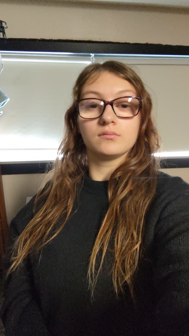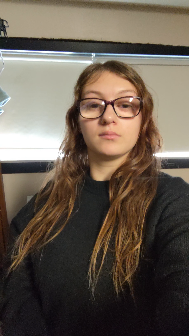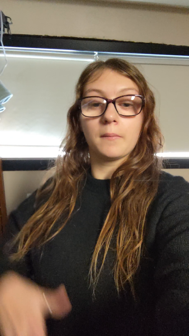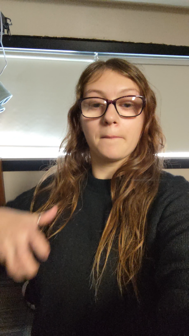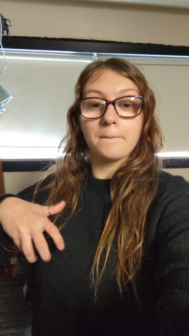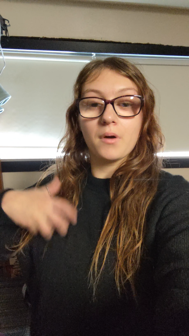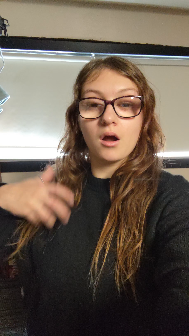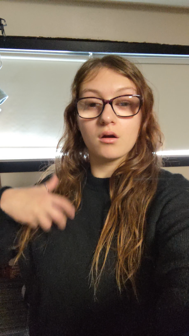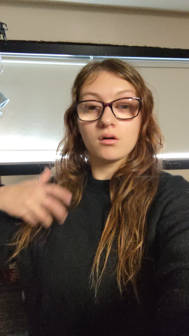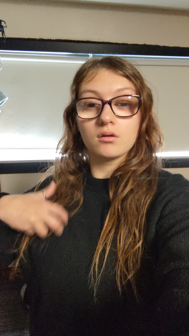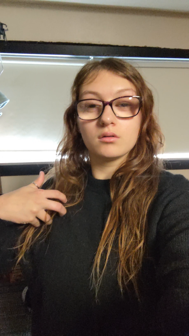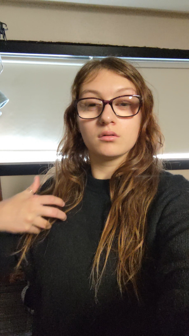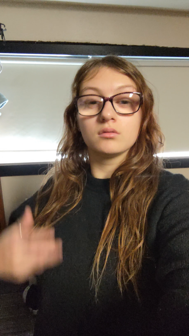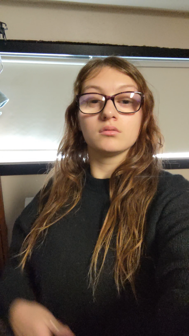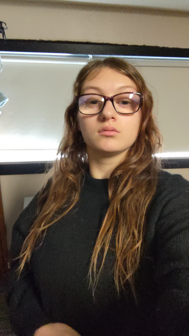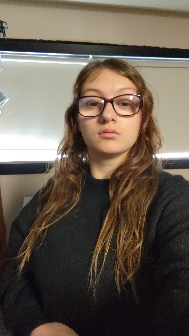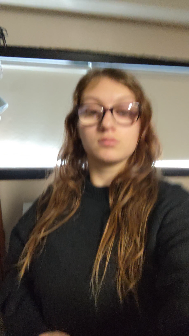monkey